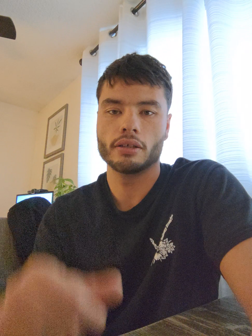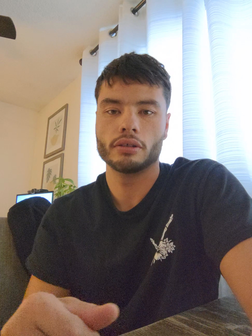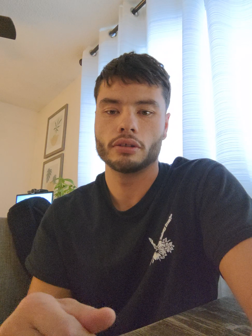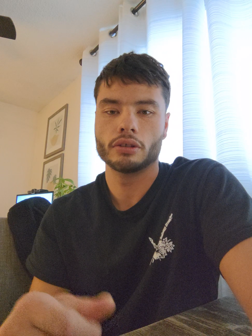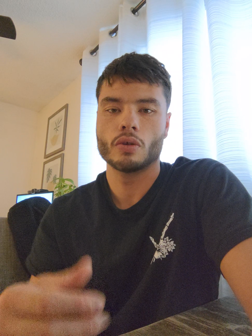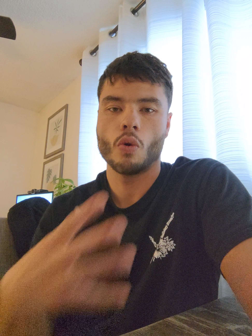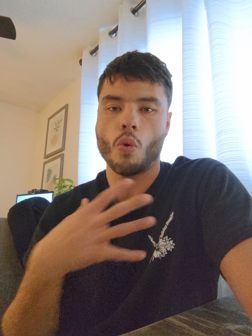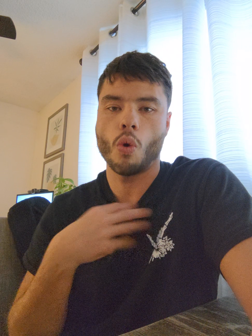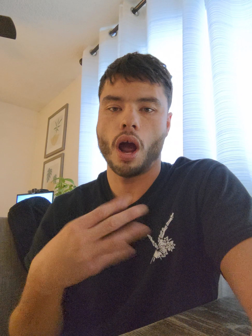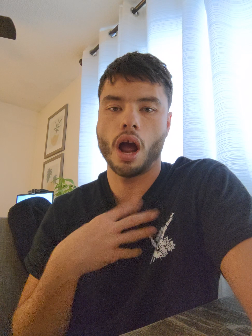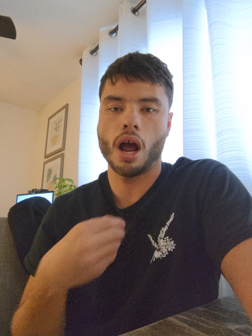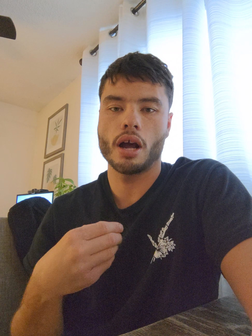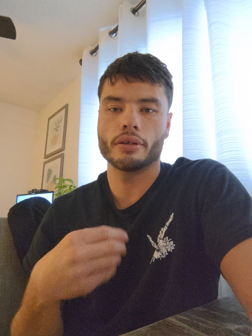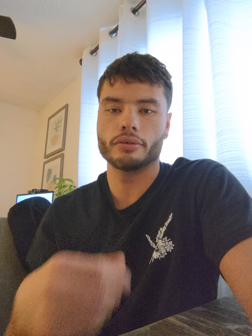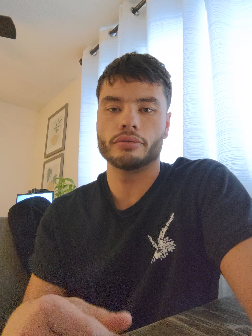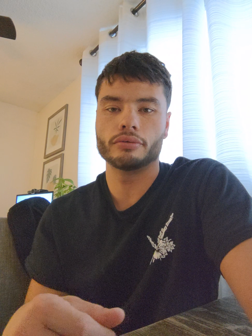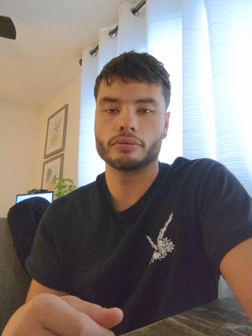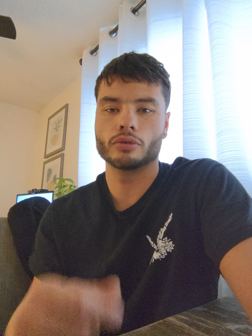white